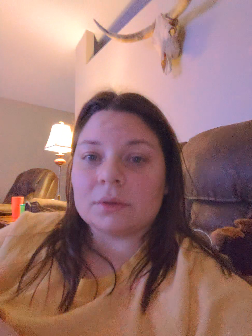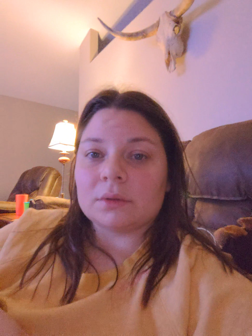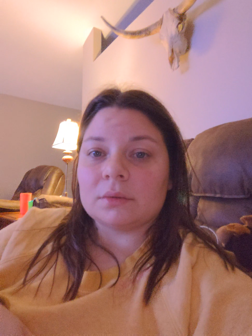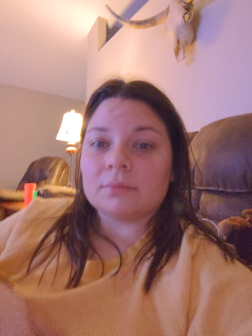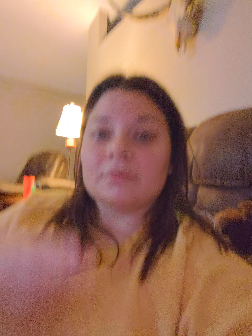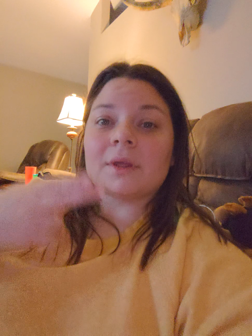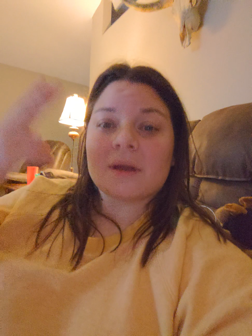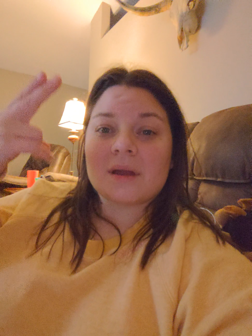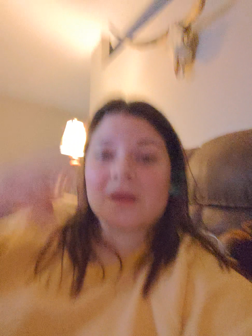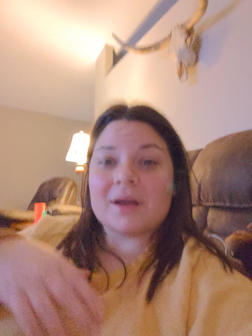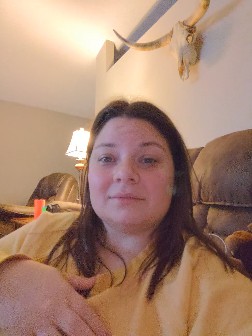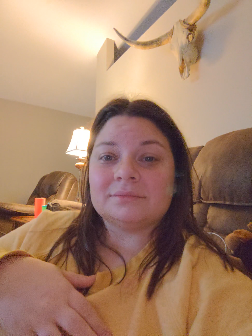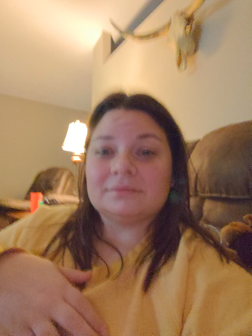high